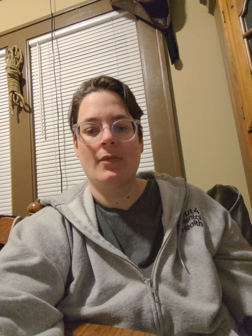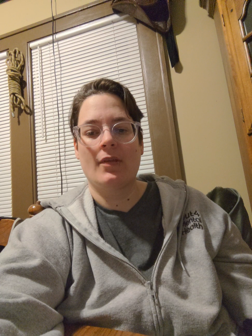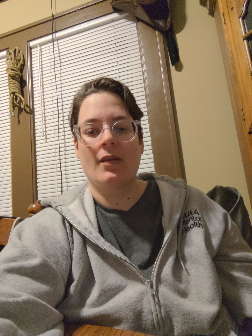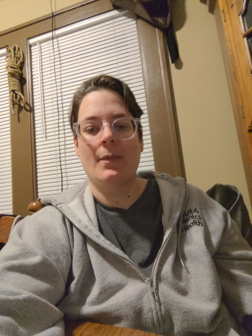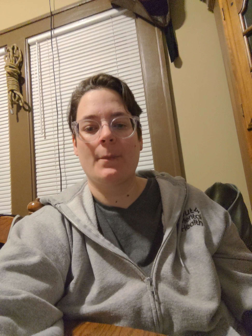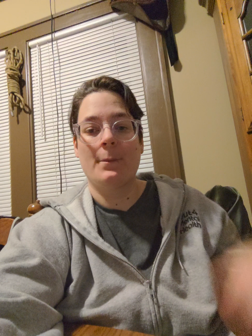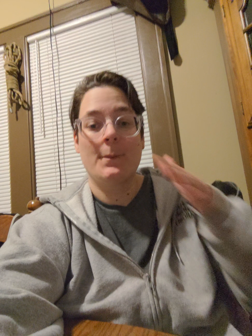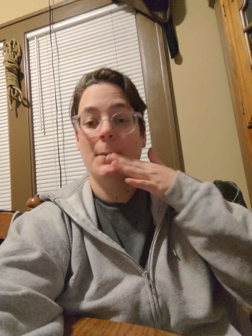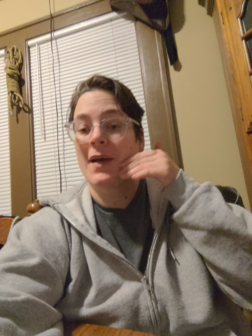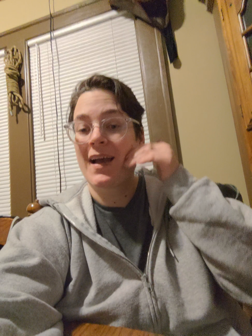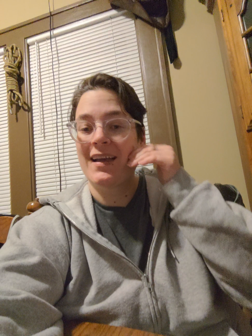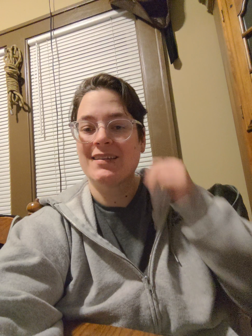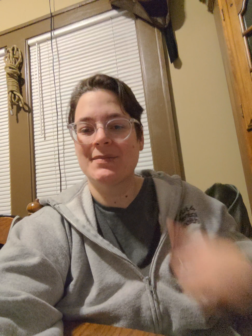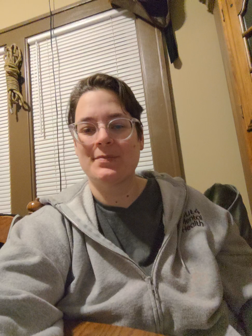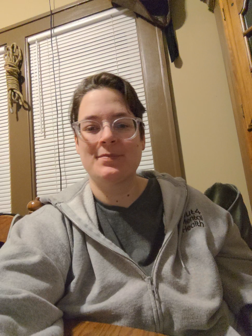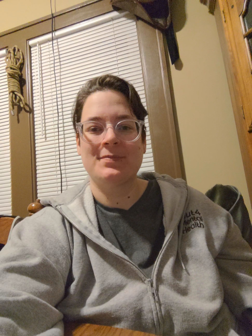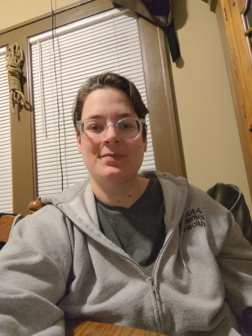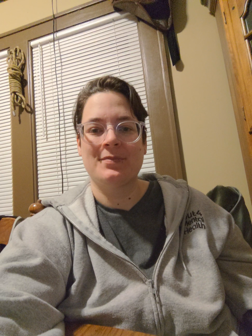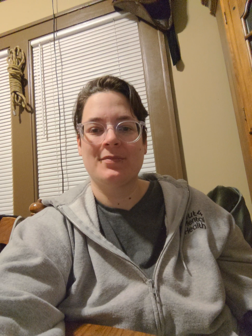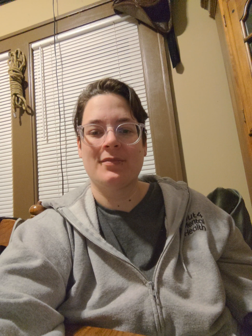smile